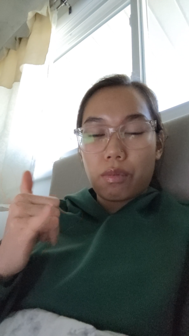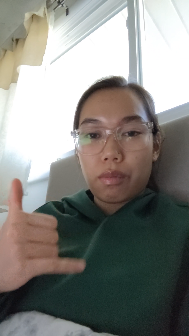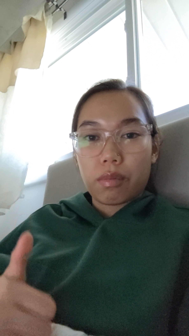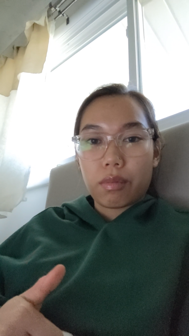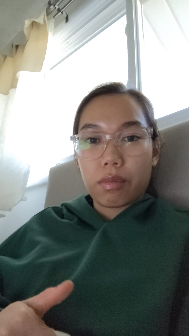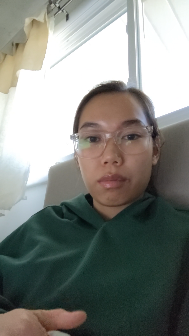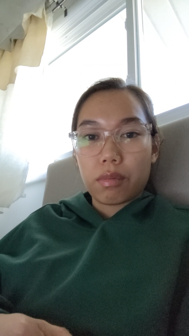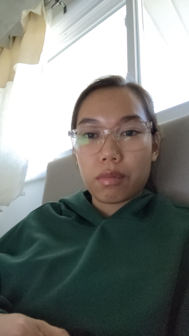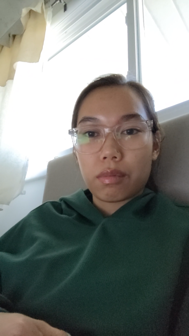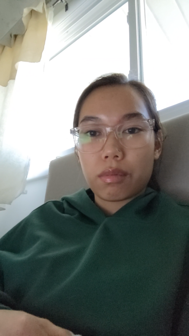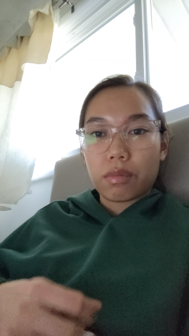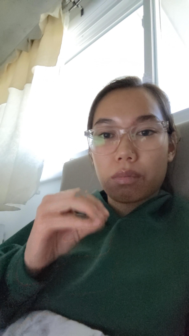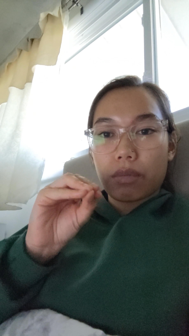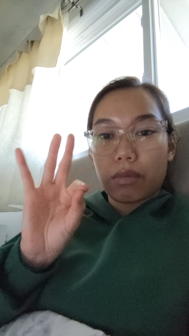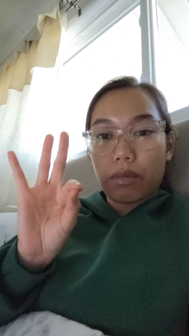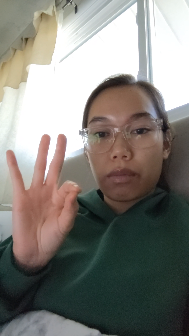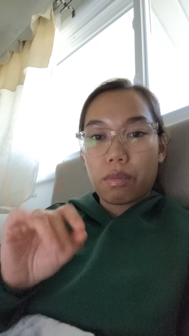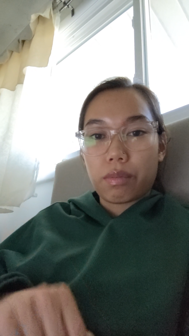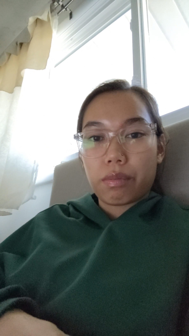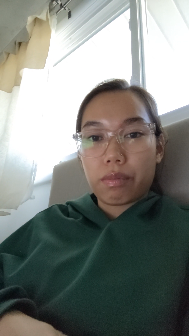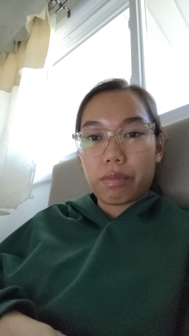of